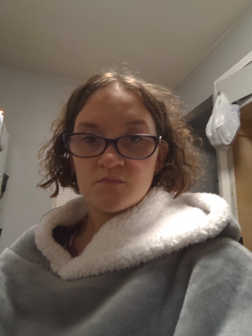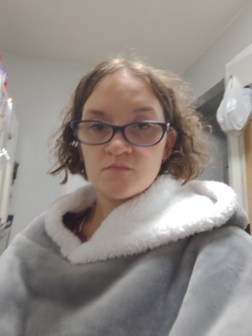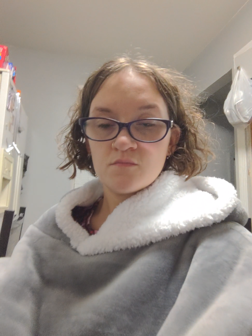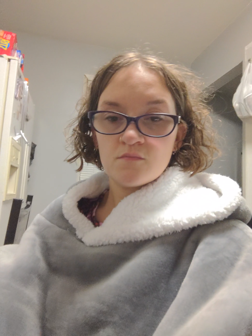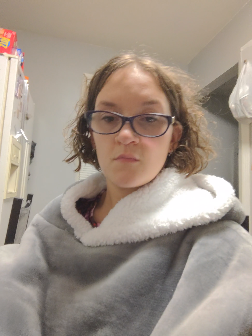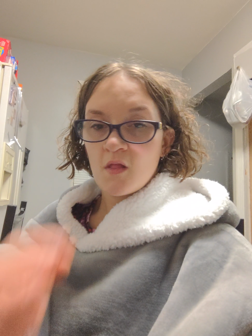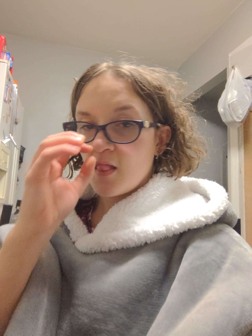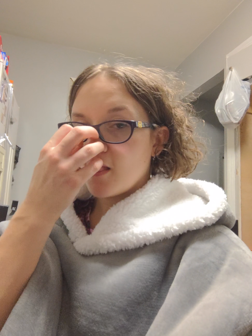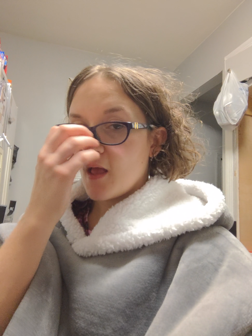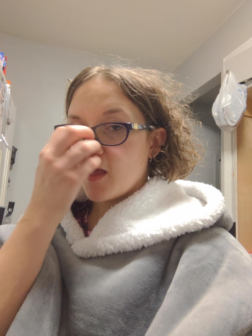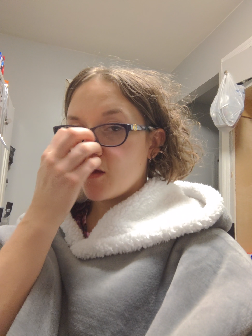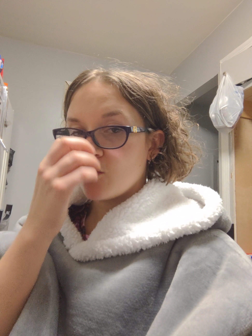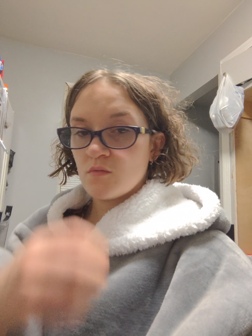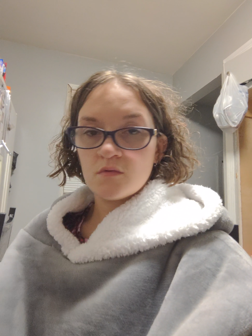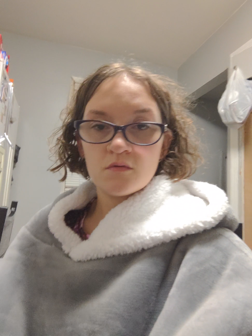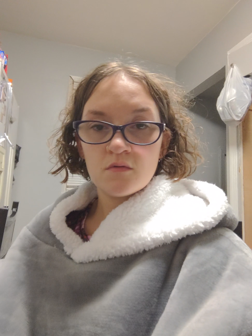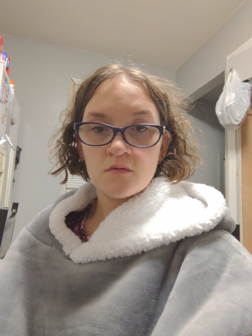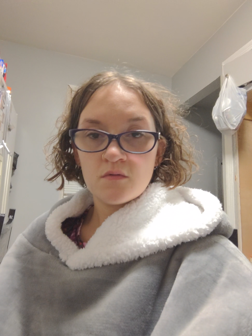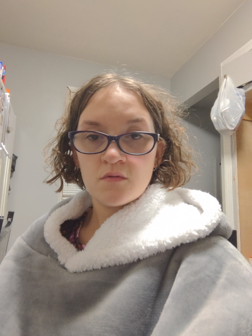clown